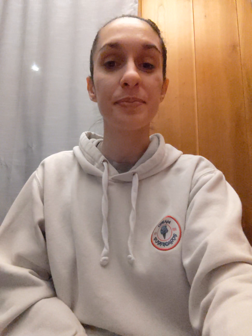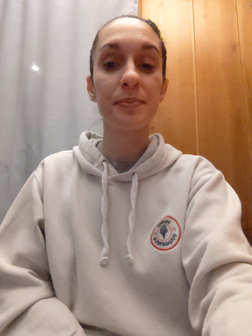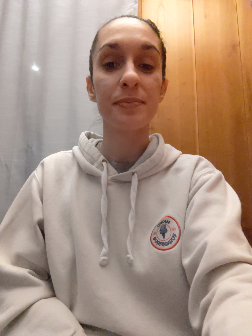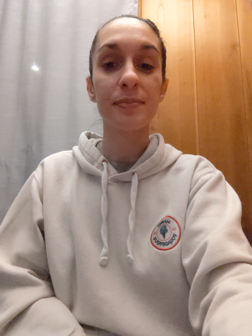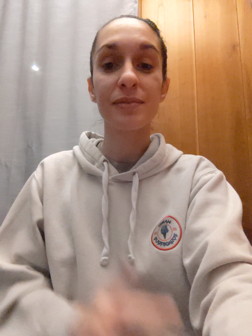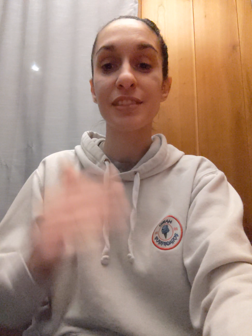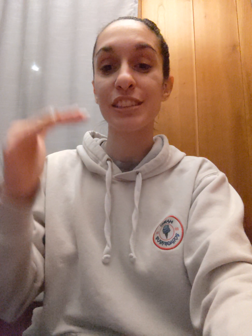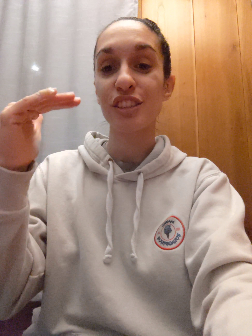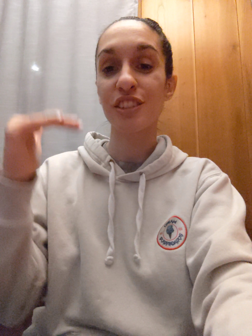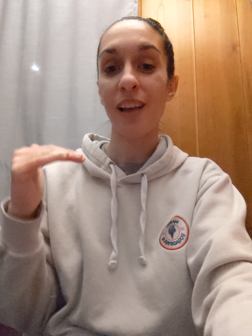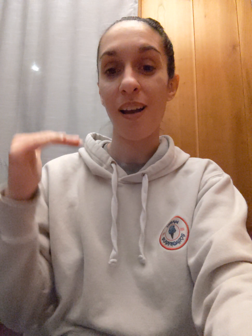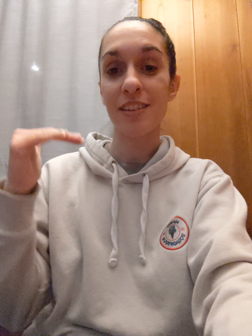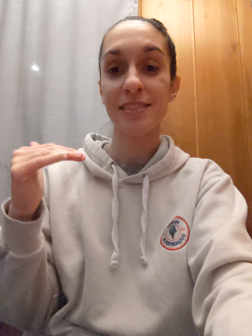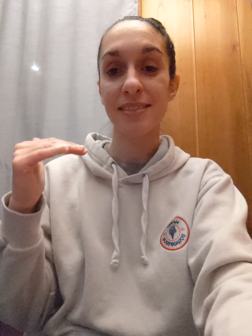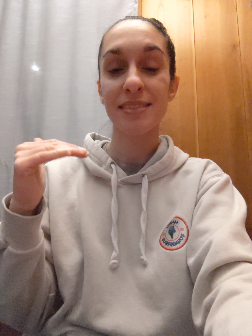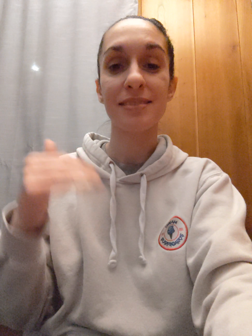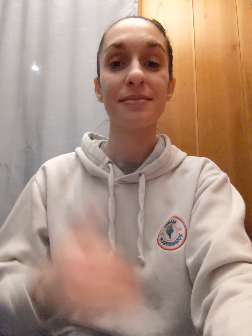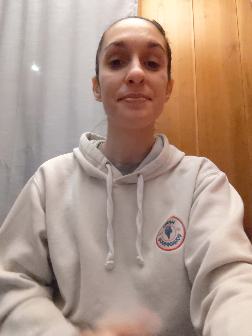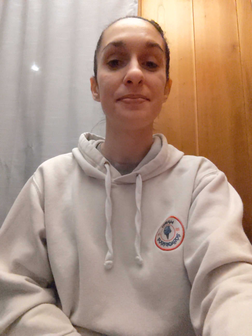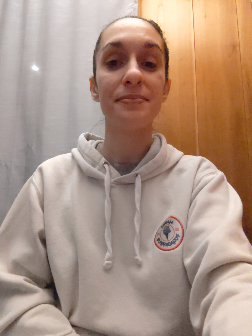child